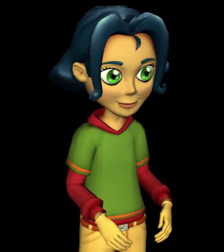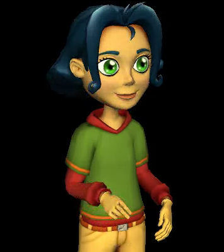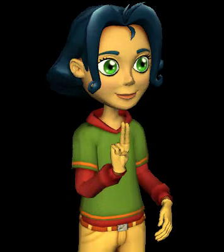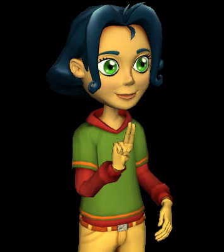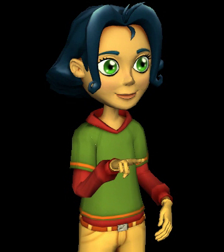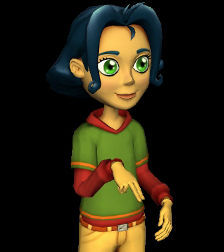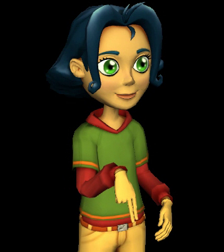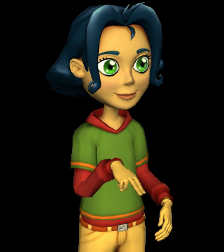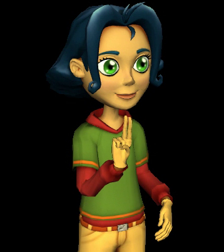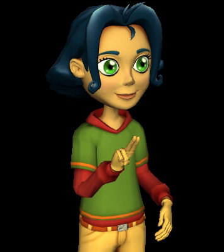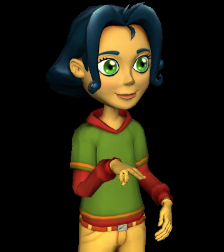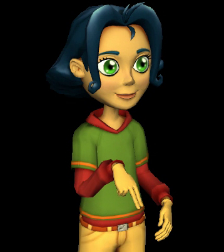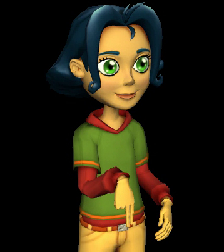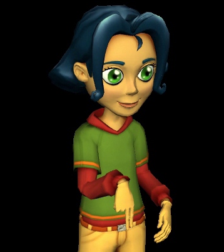يرسم